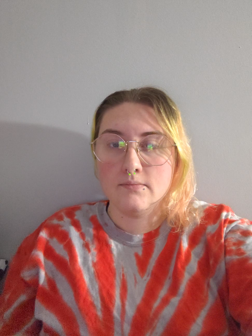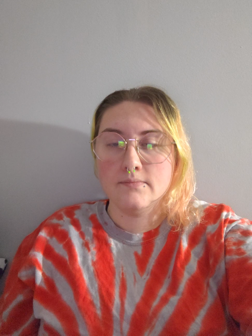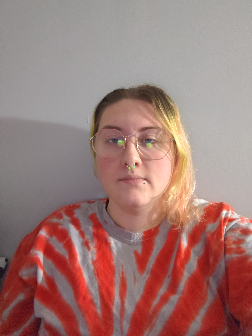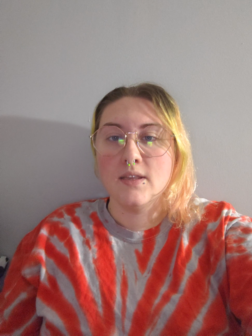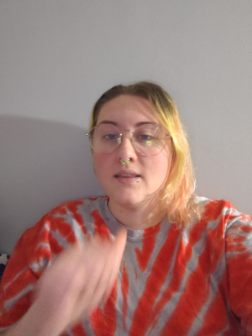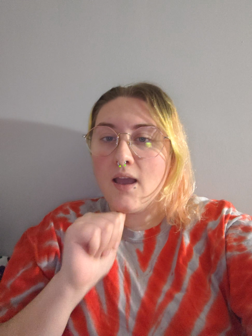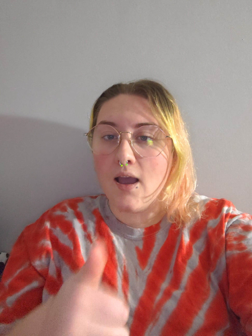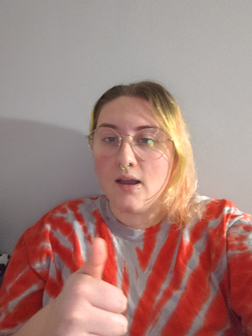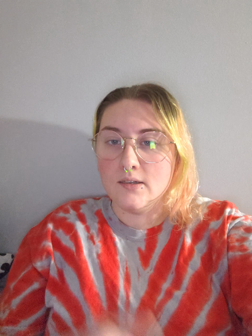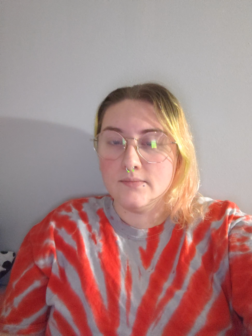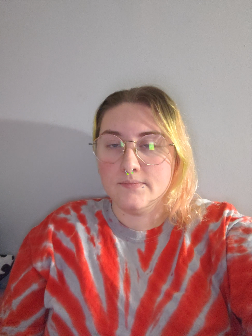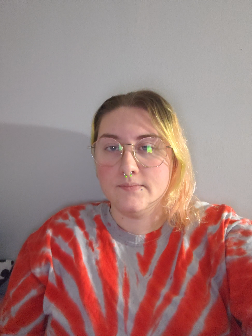not